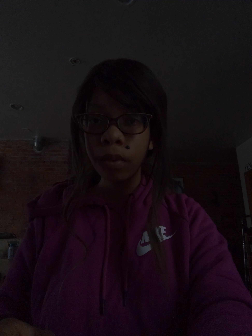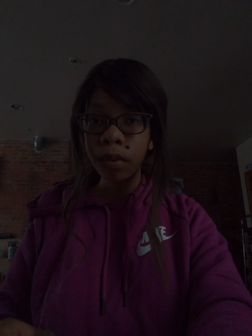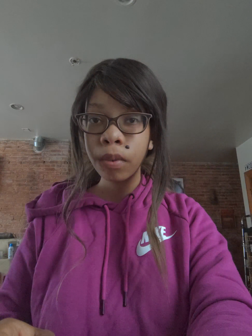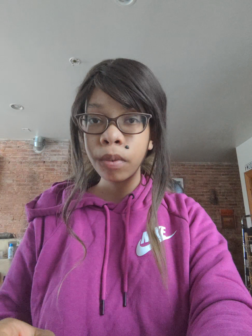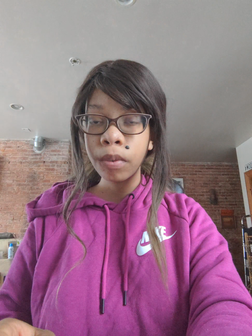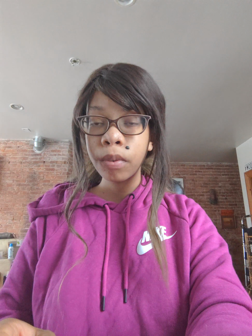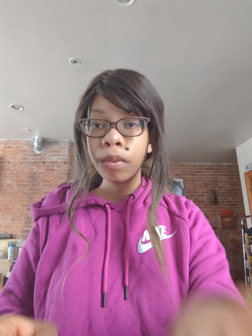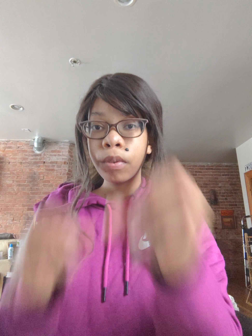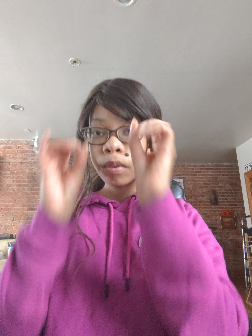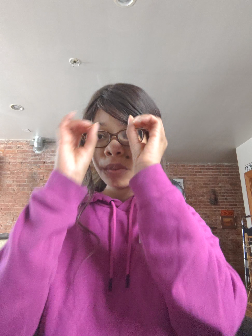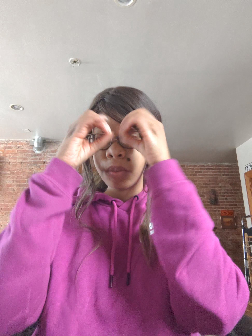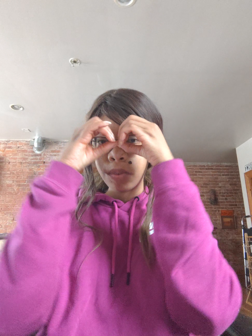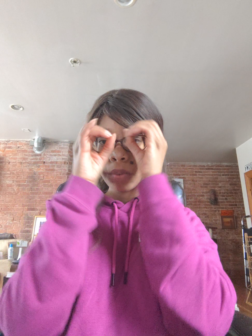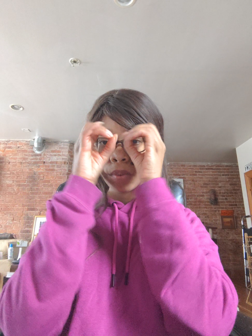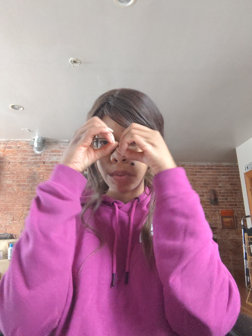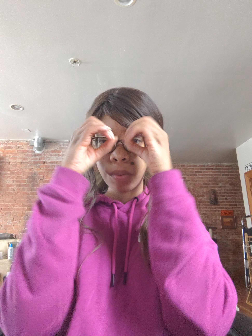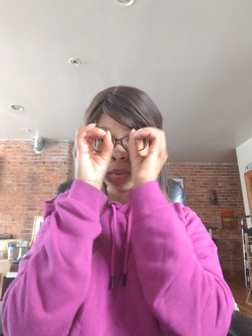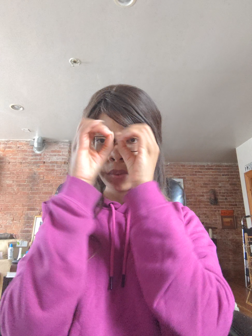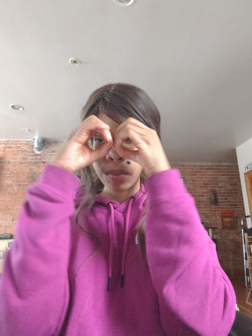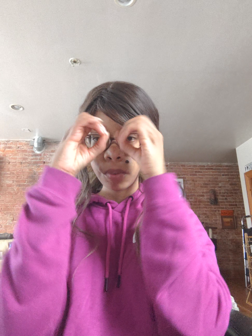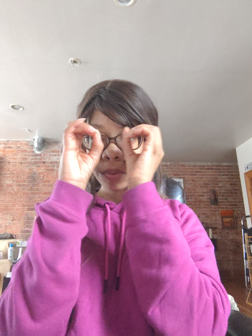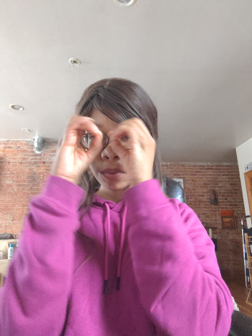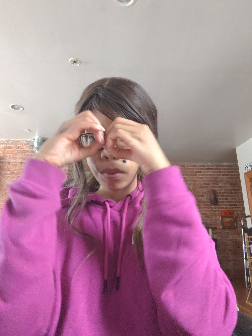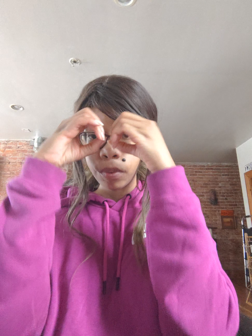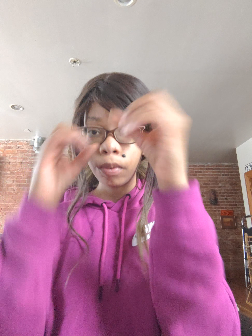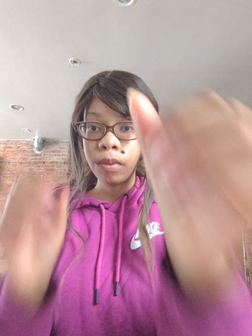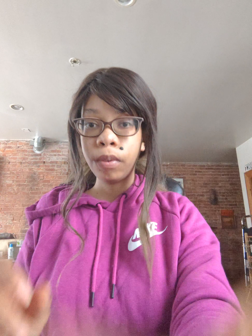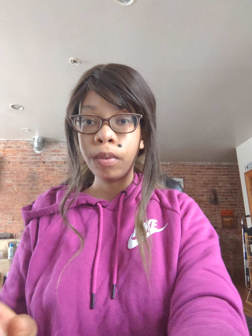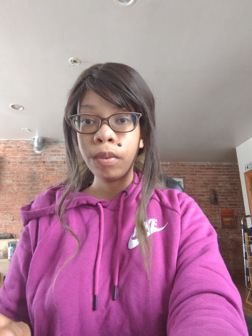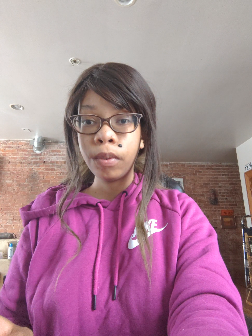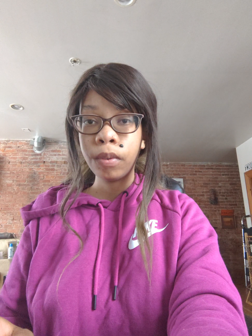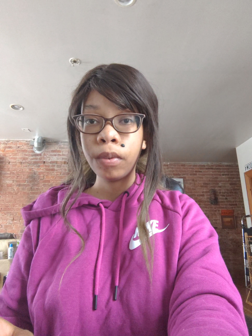owl